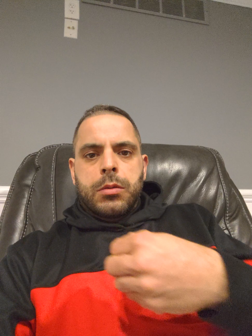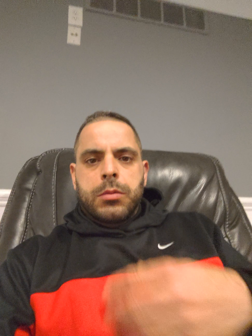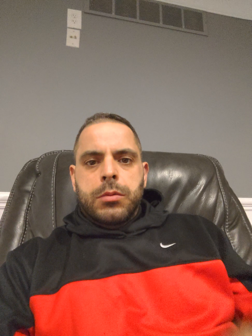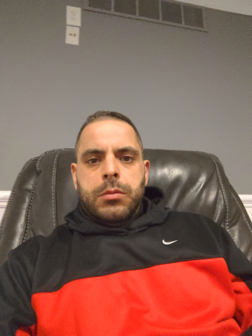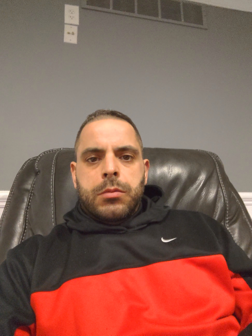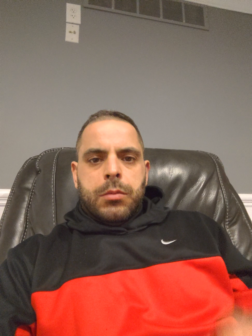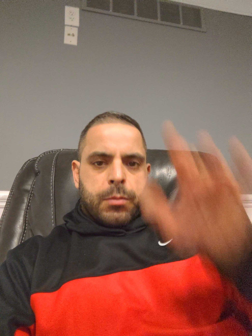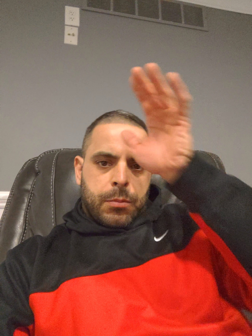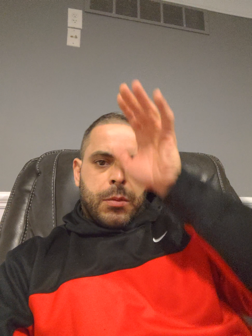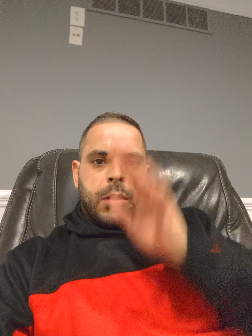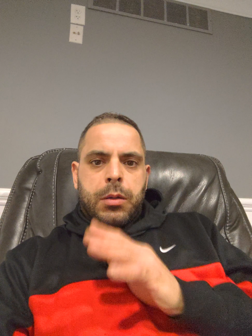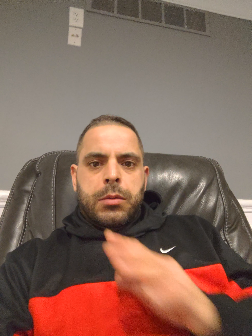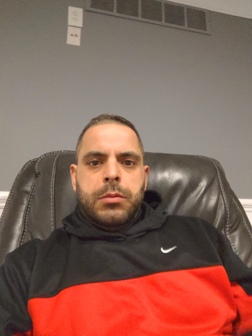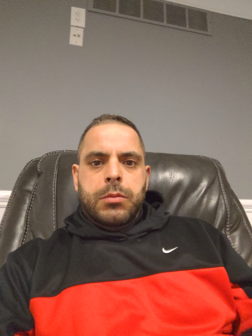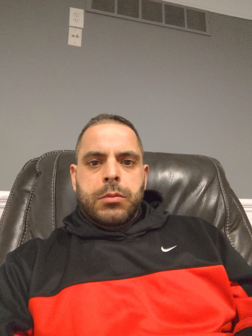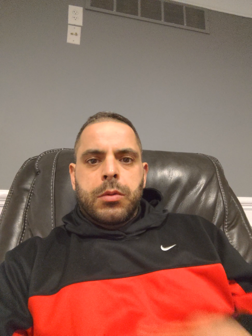man